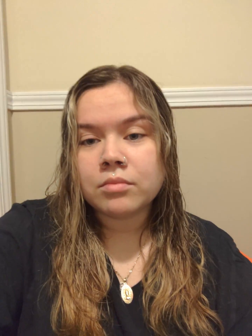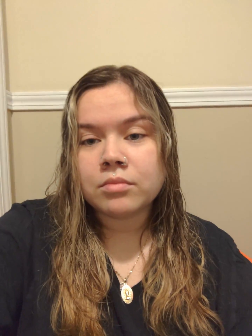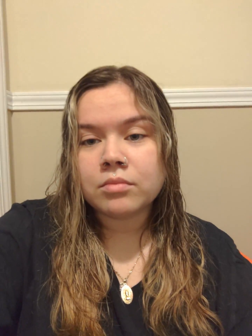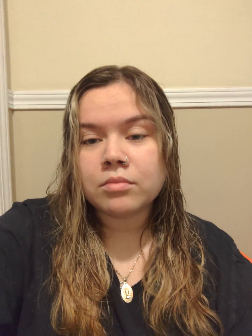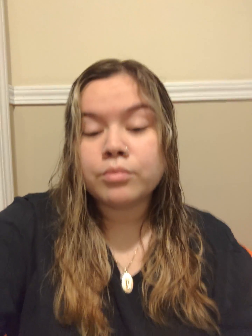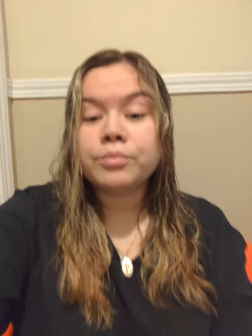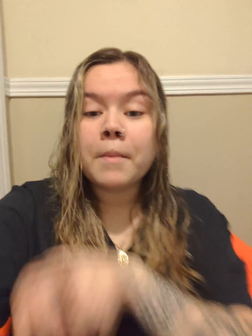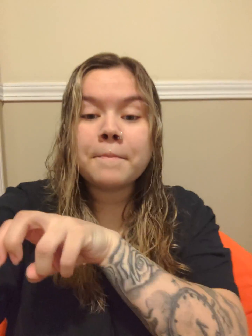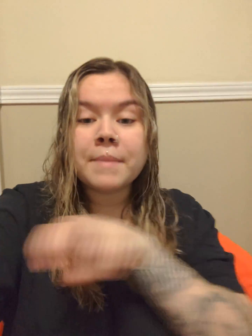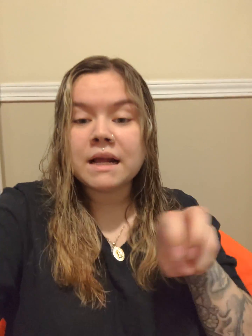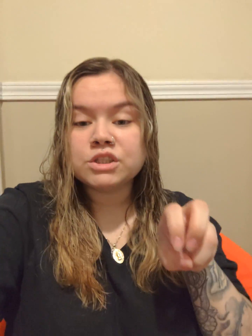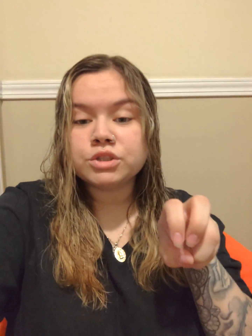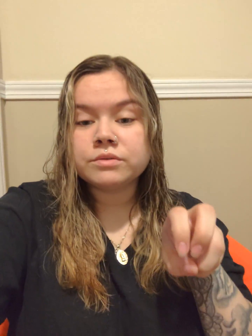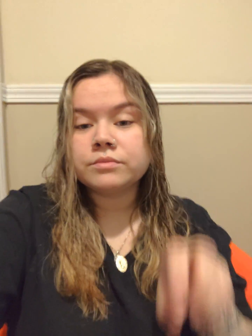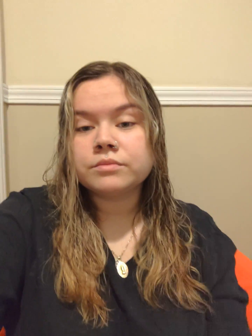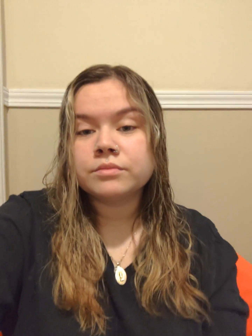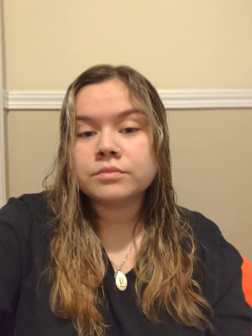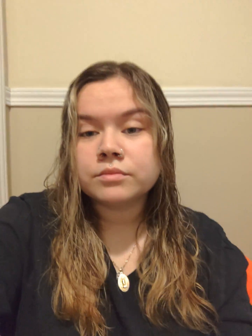bench